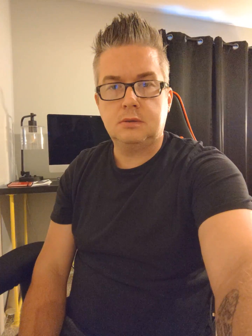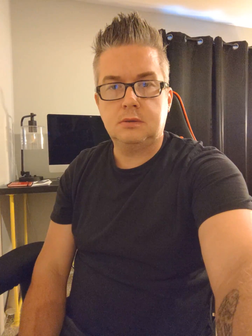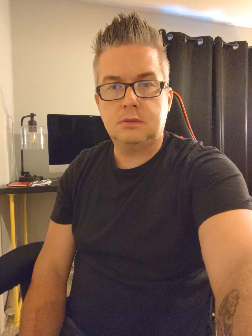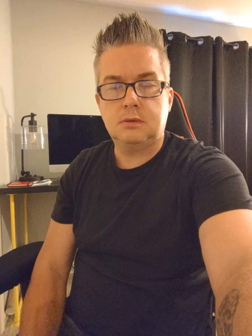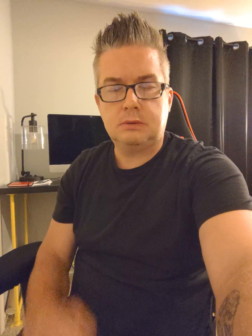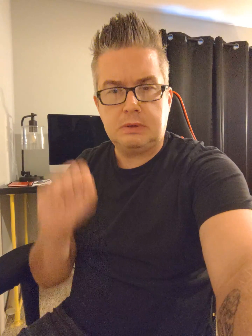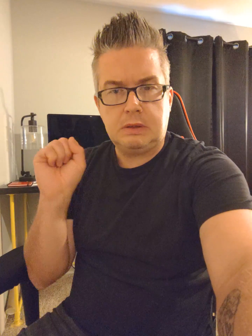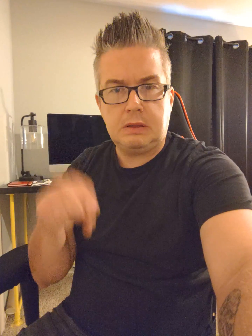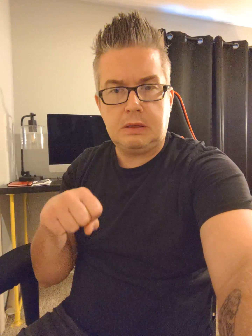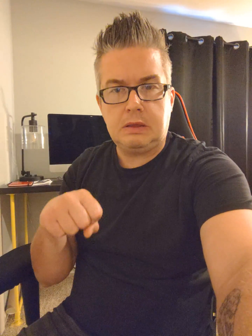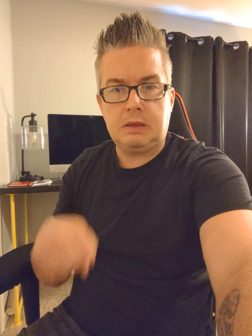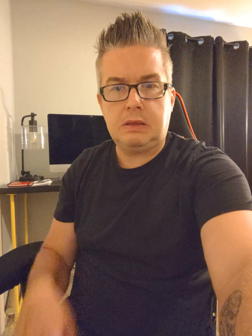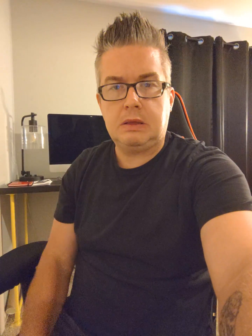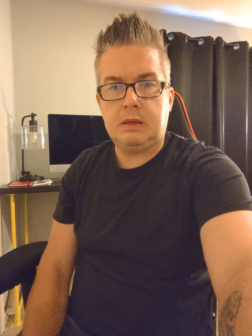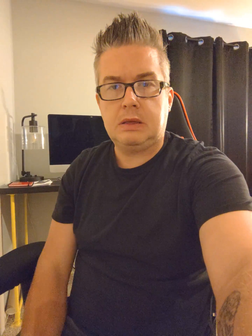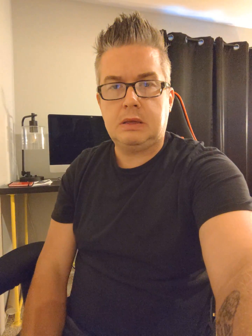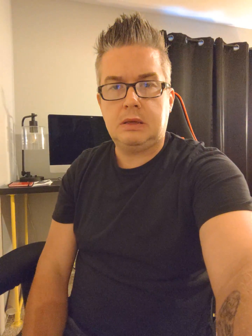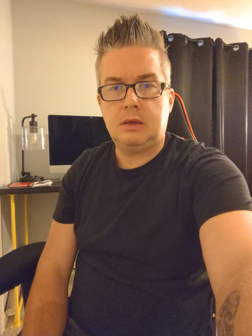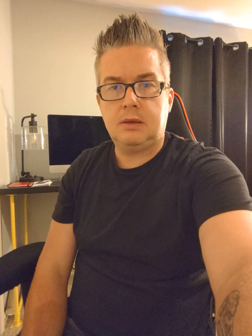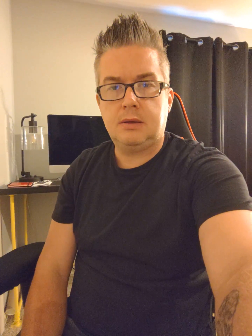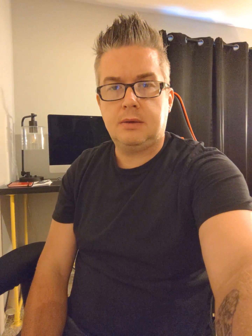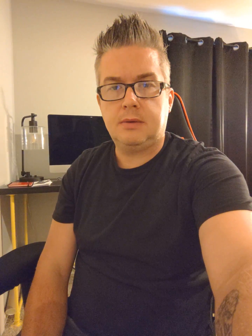could